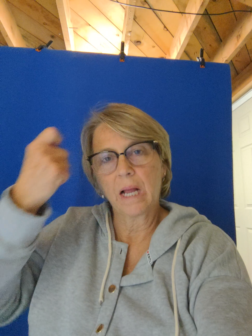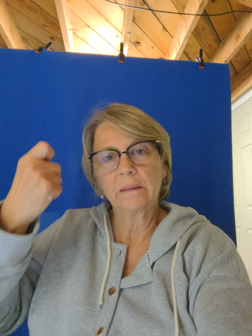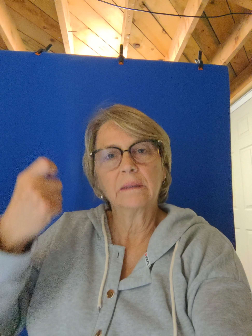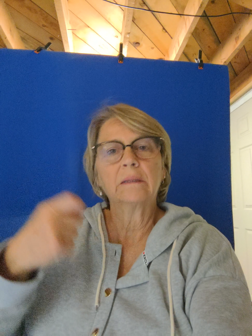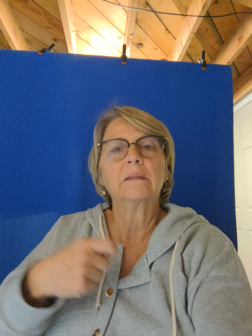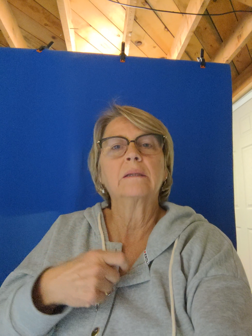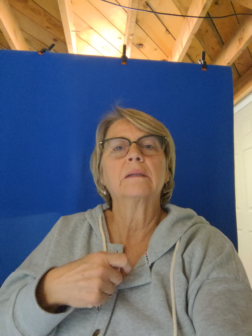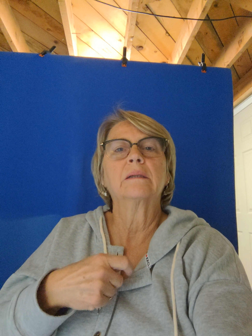because